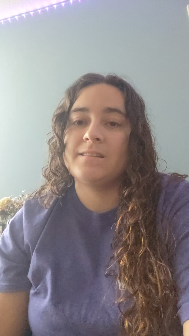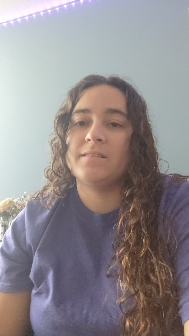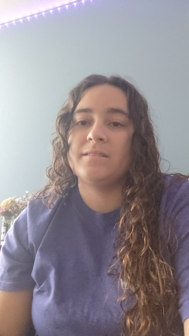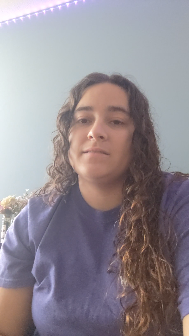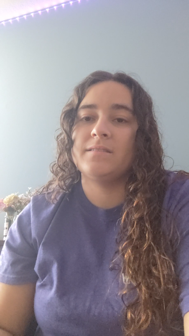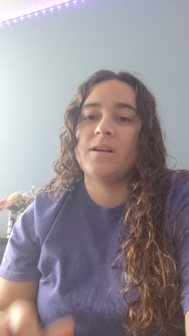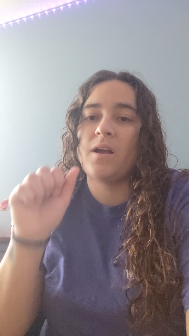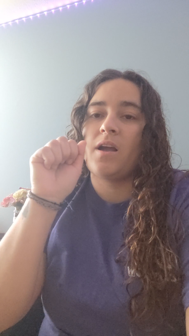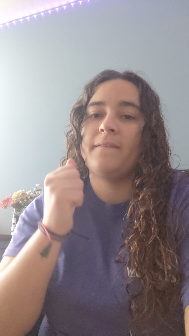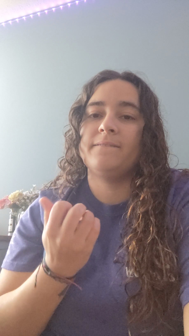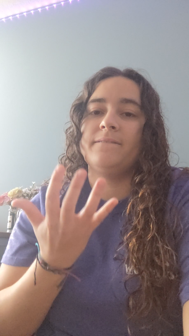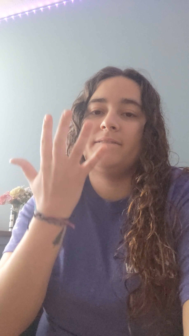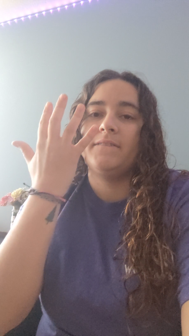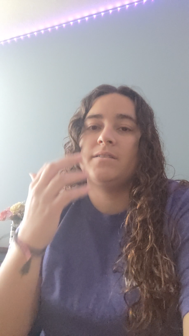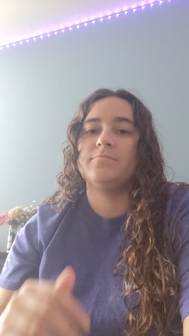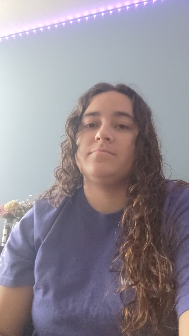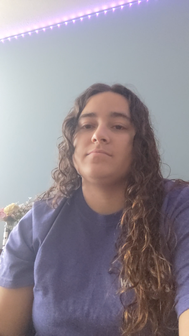gloves